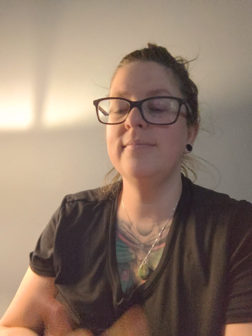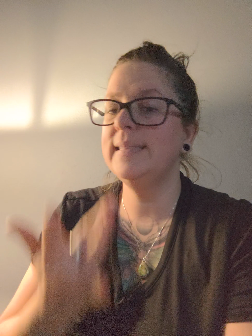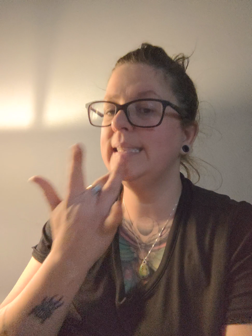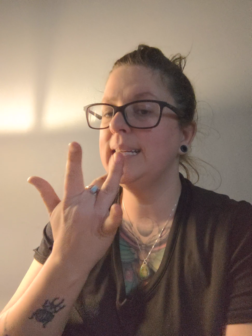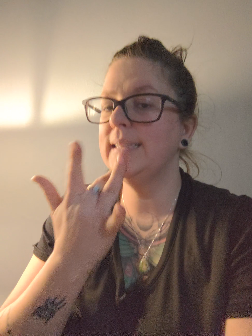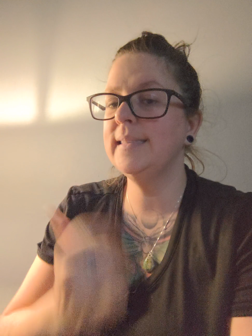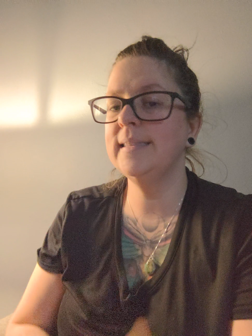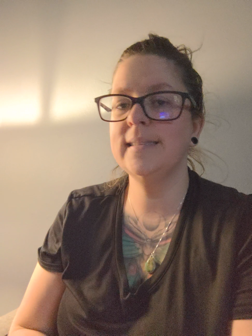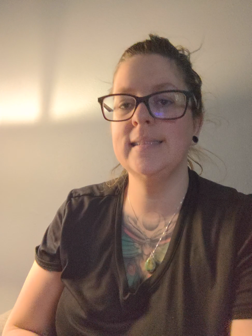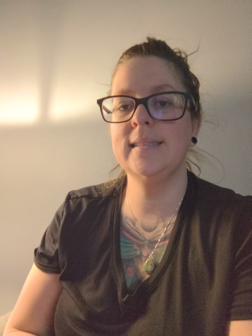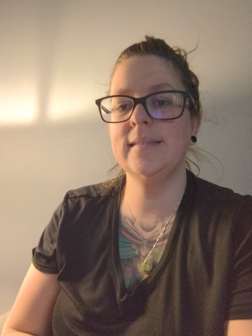taste